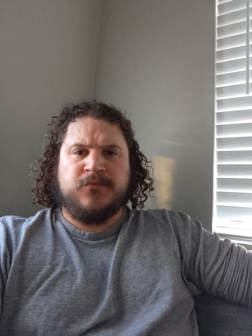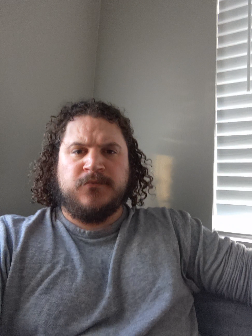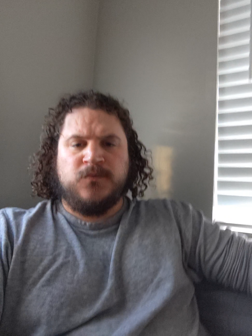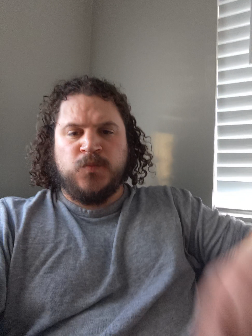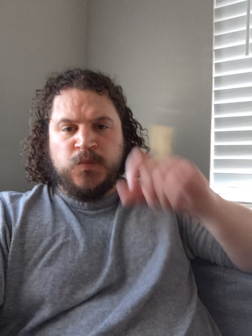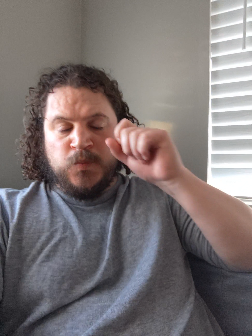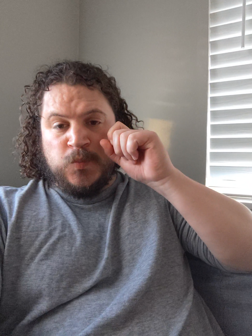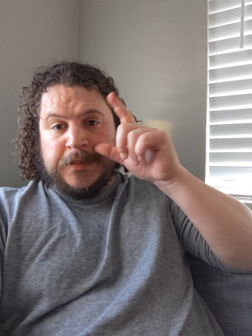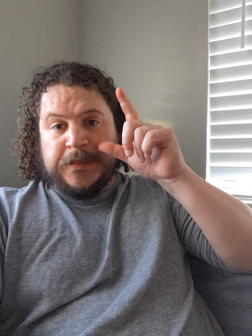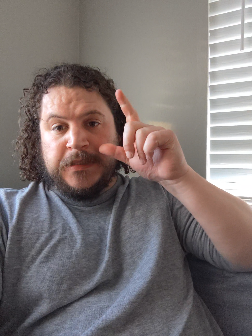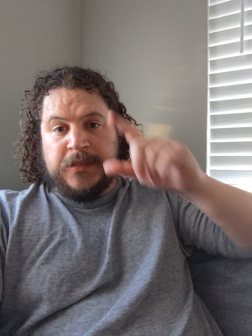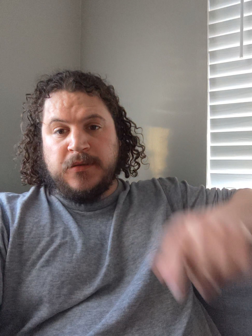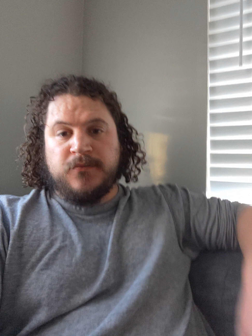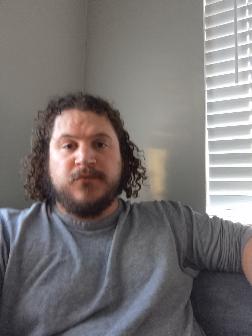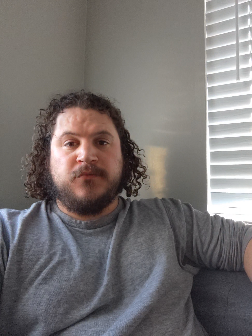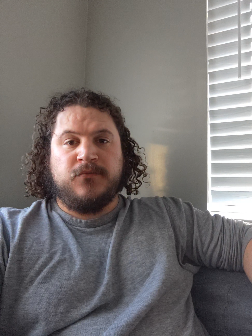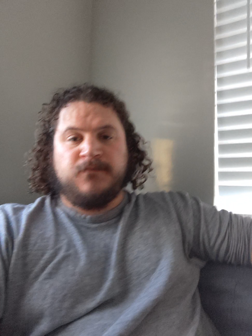wake